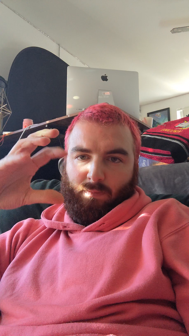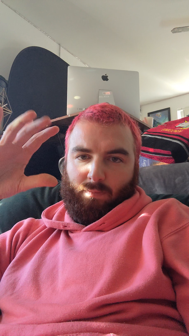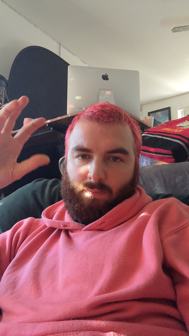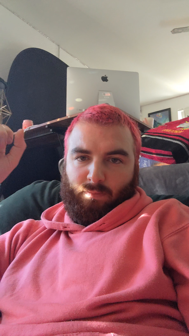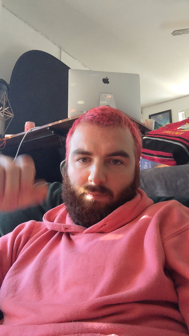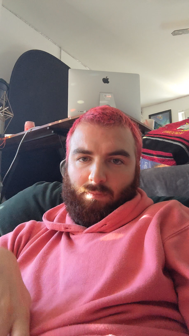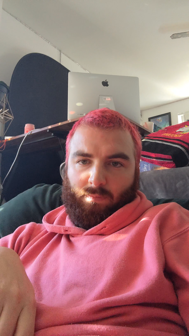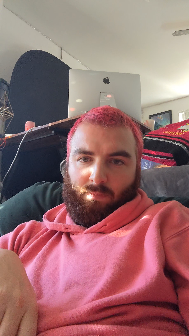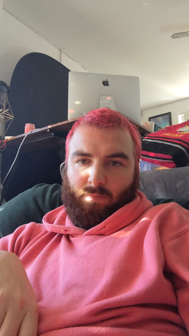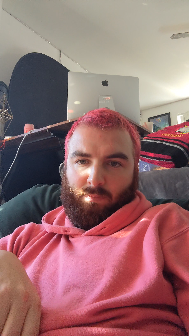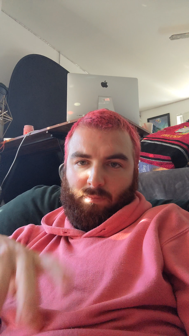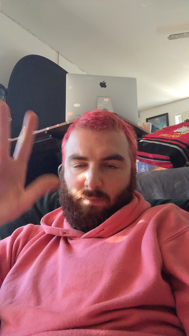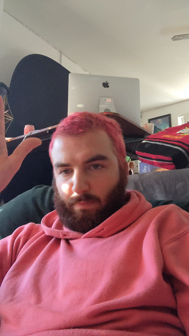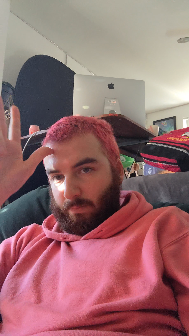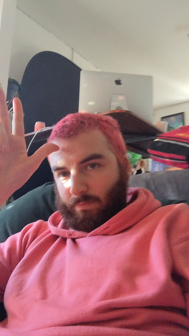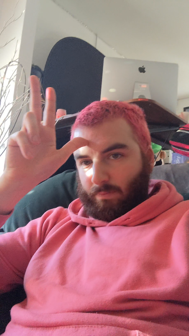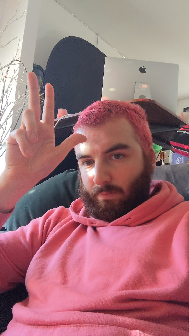rooster